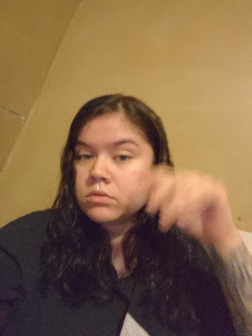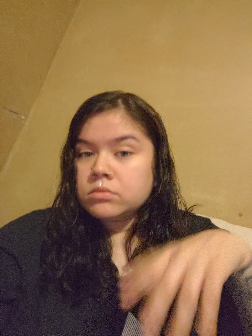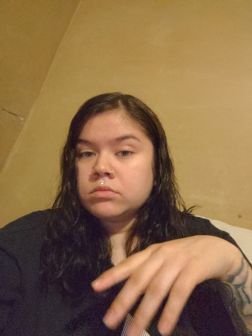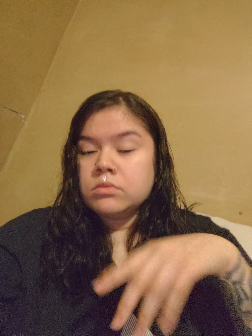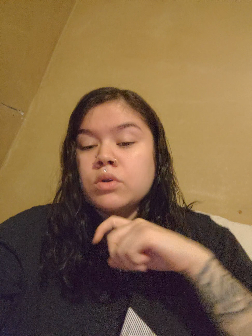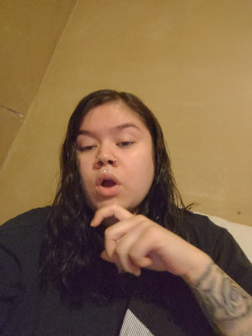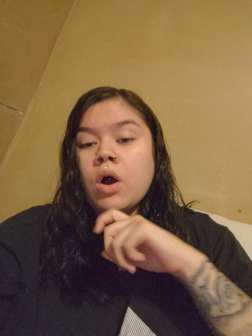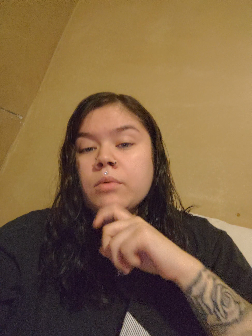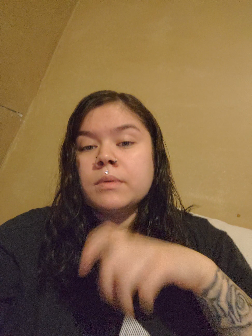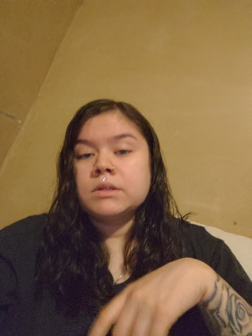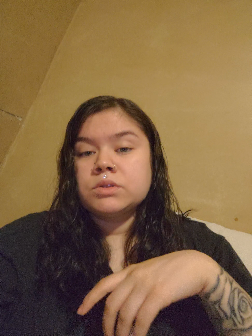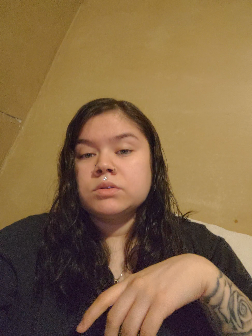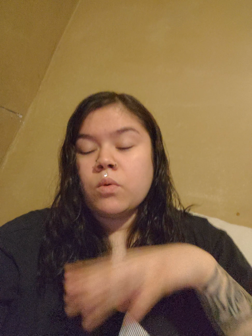garbage